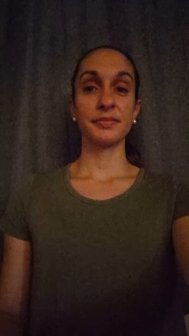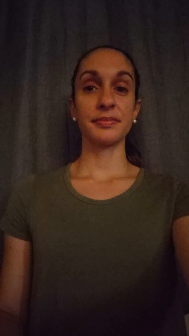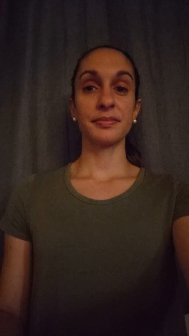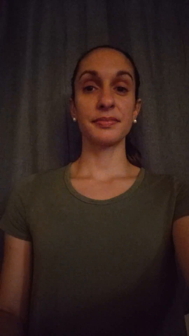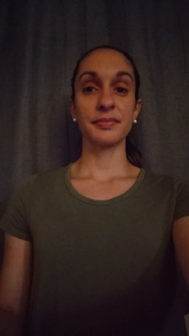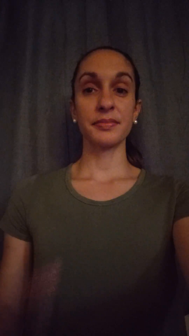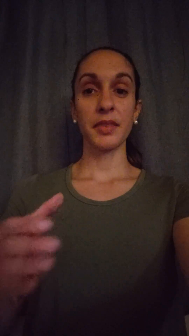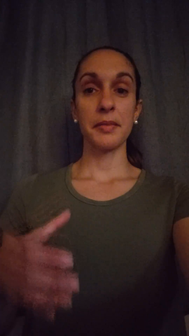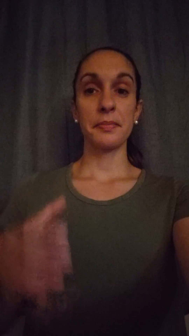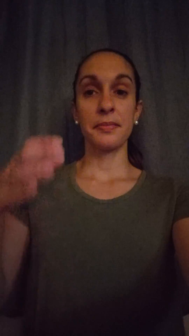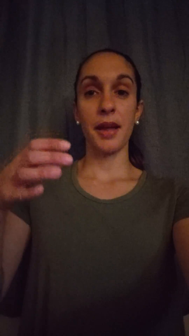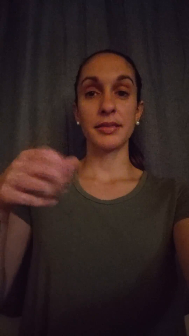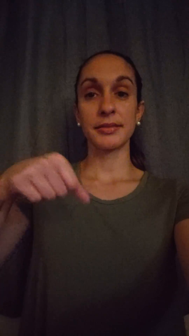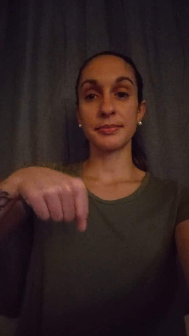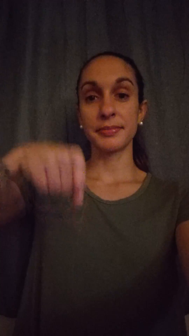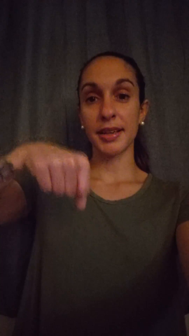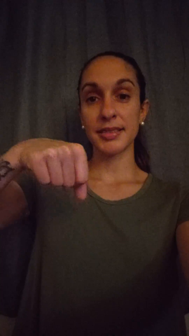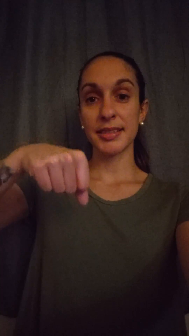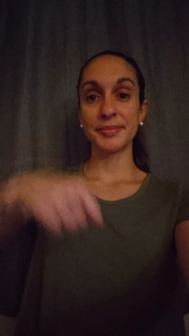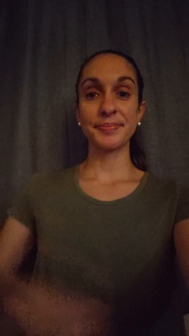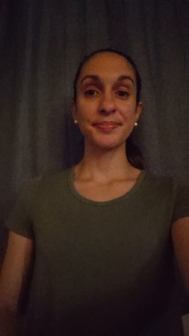bucket